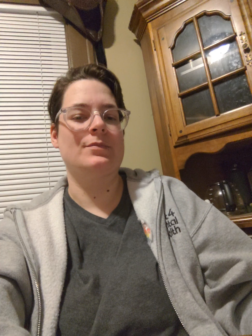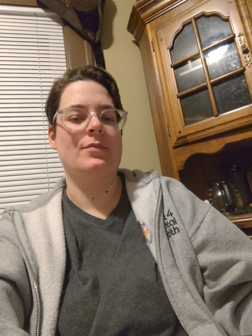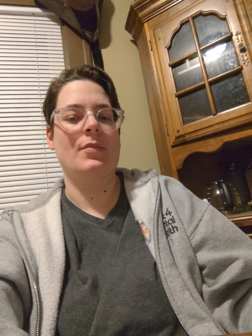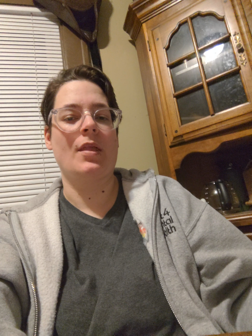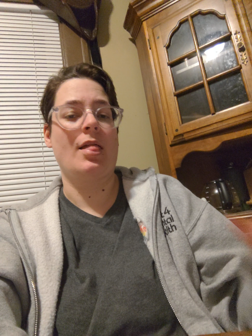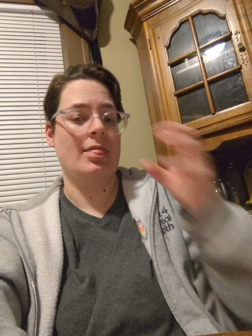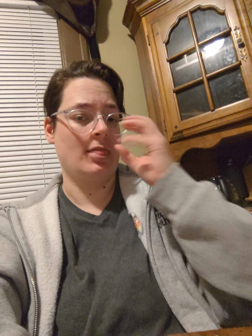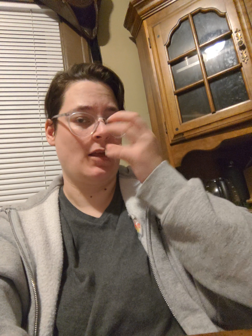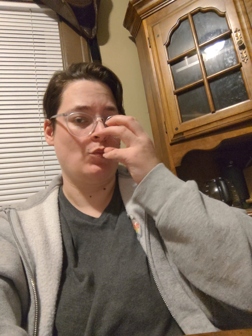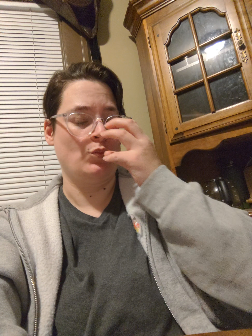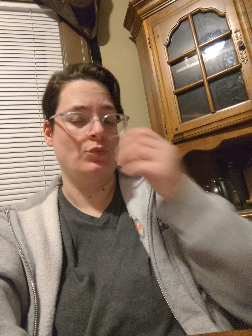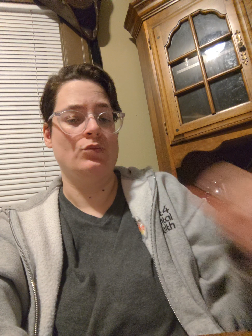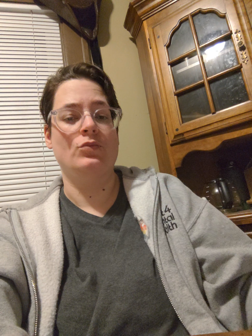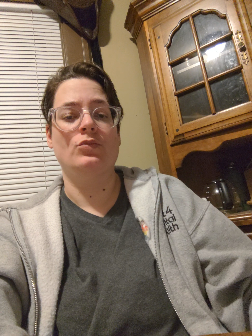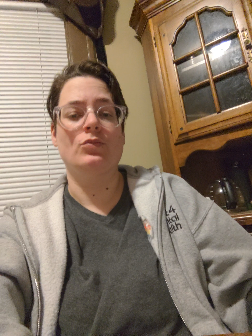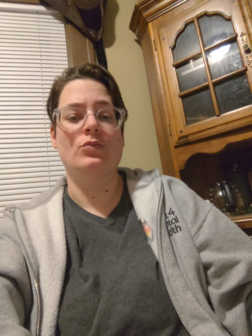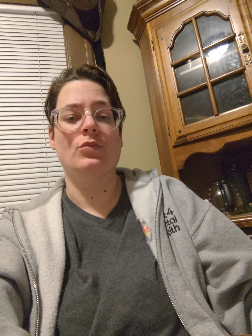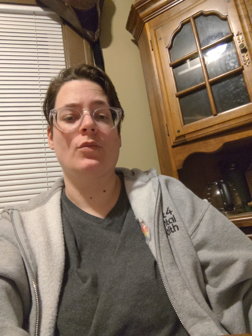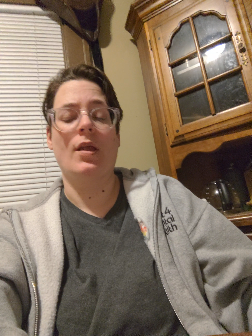clown